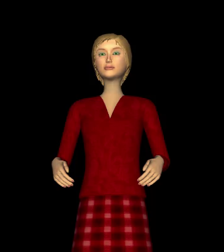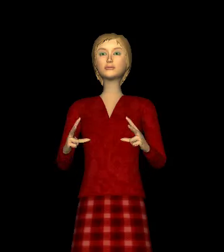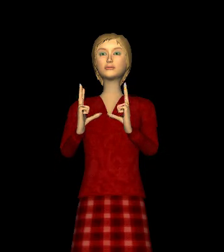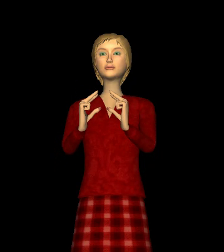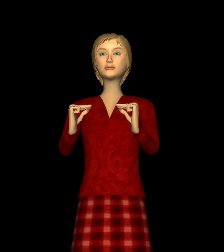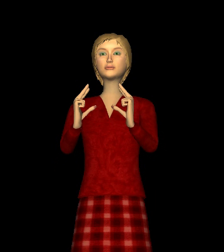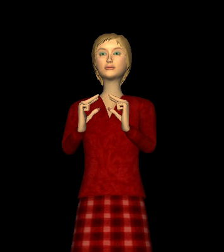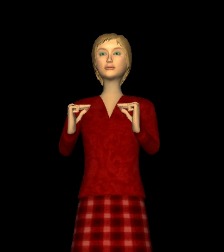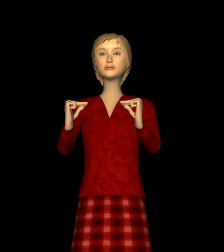يشرح